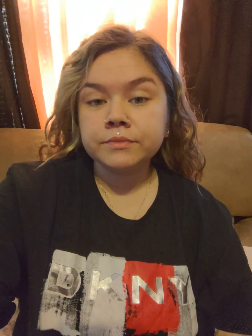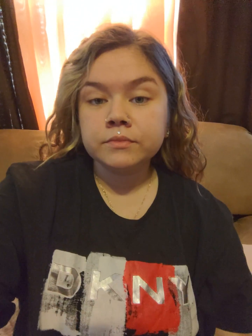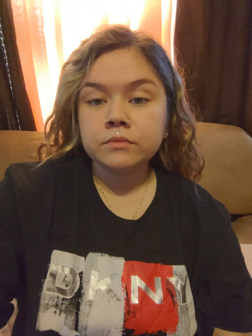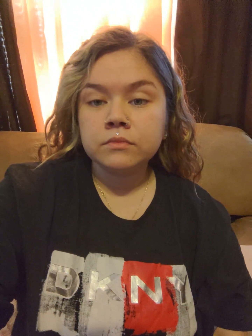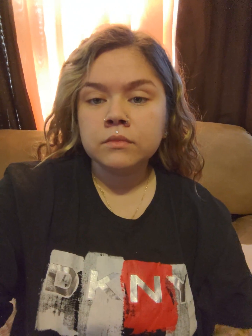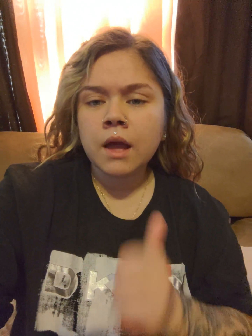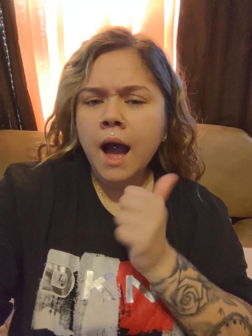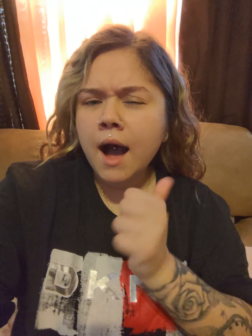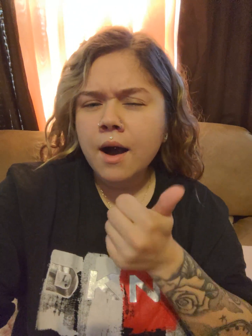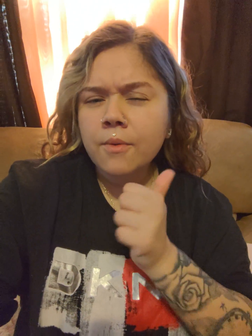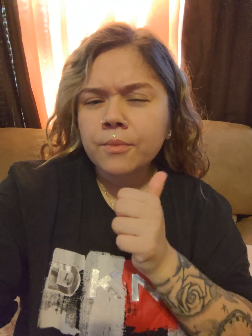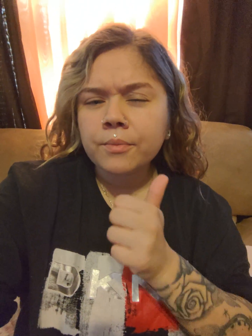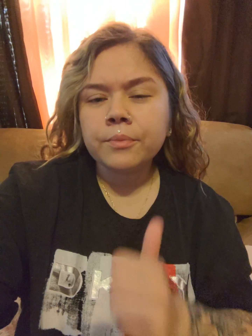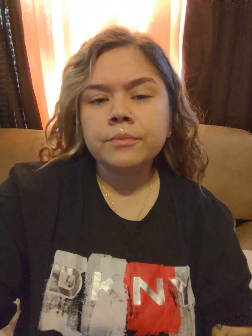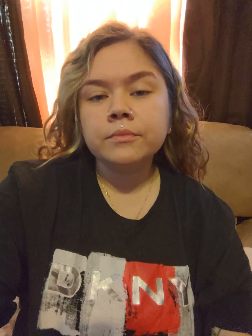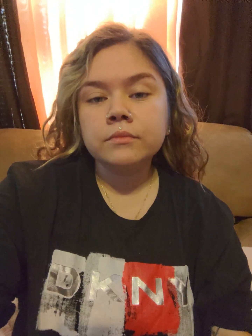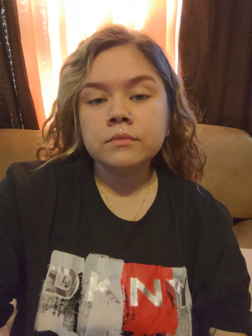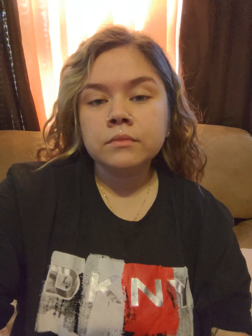how